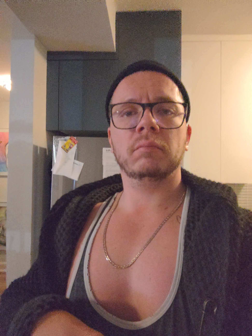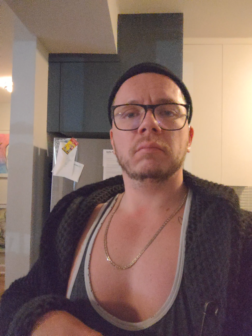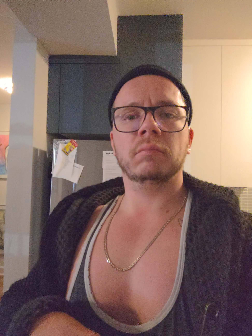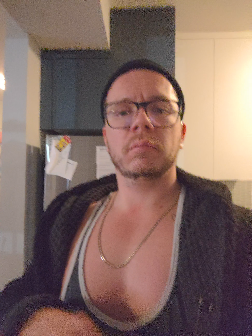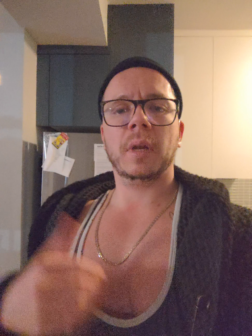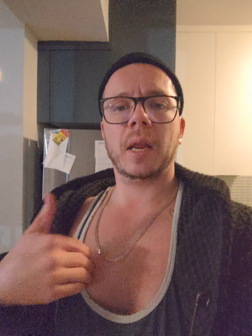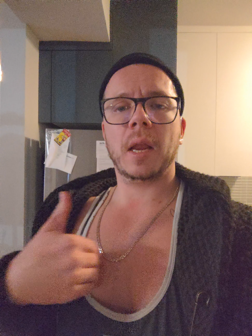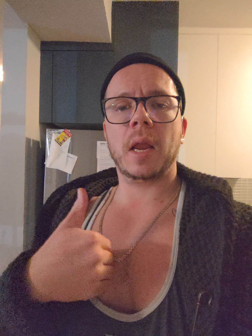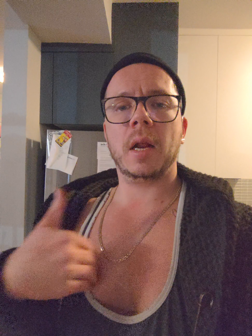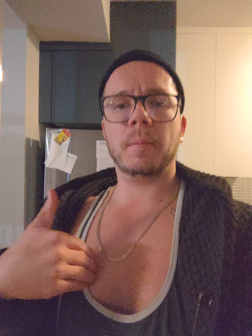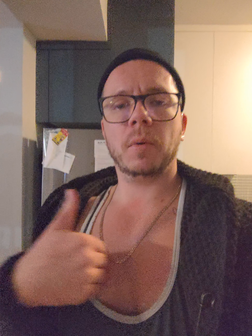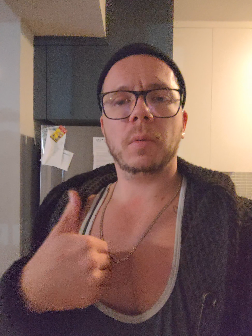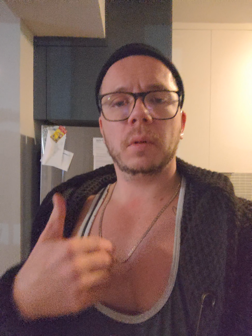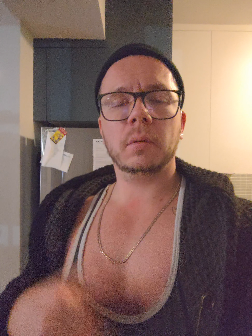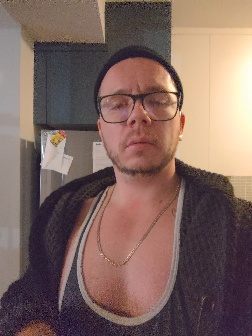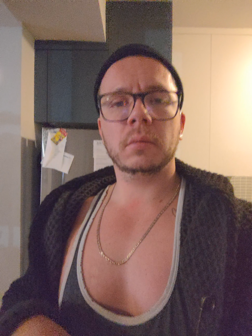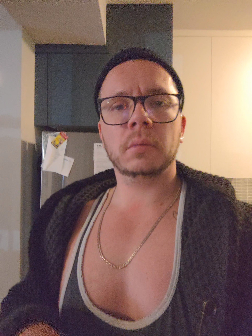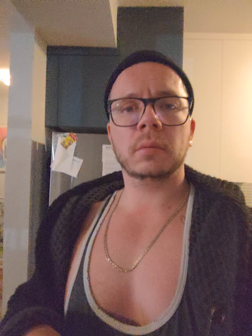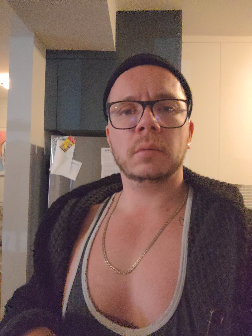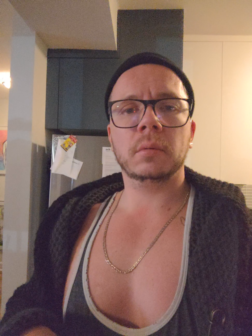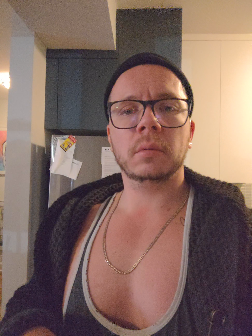animal